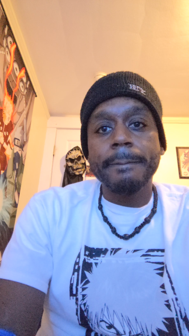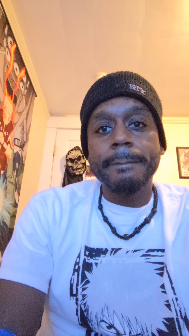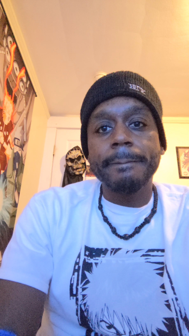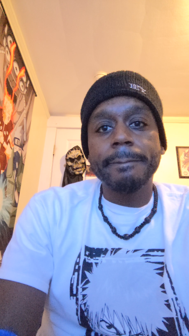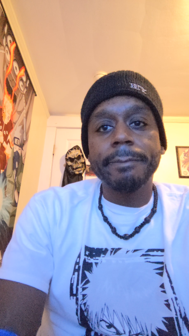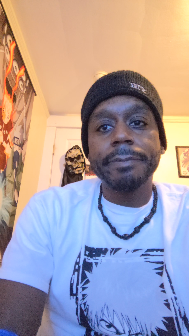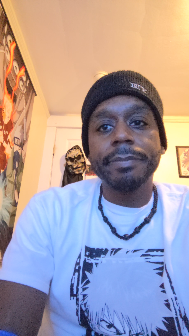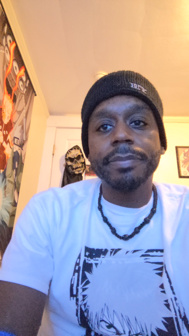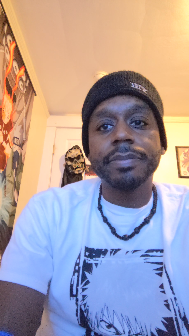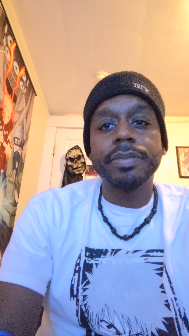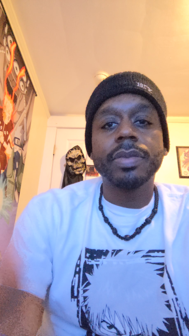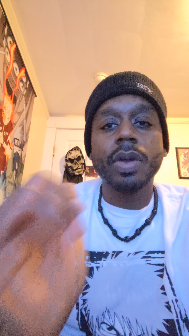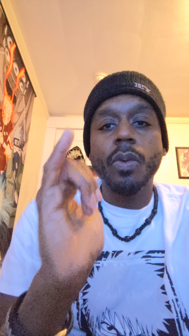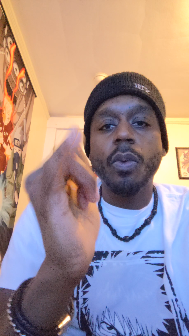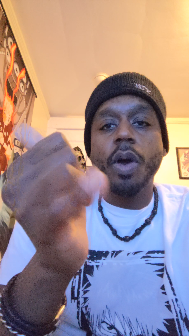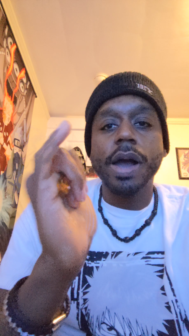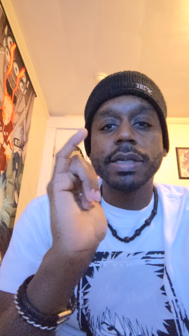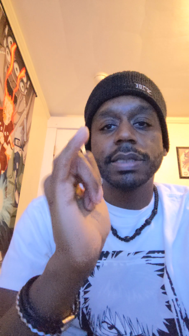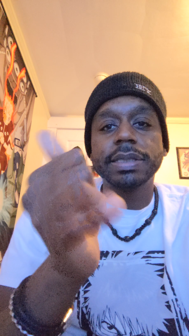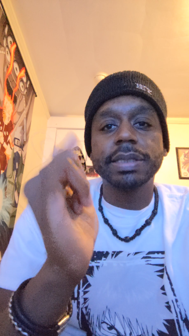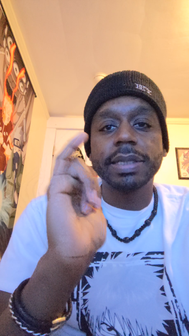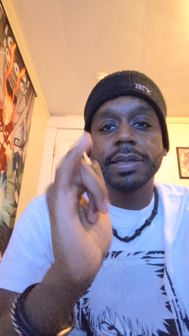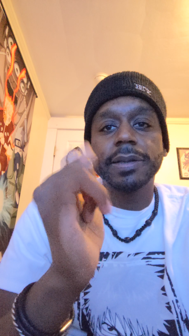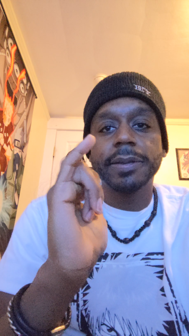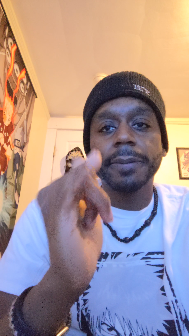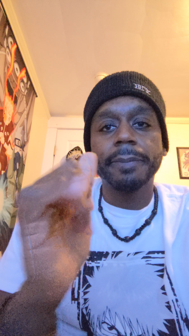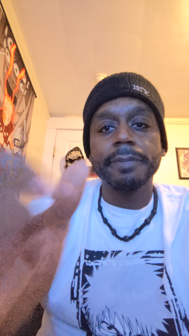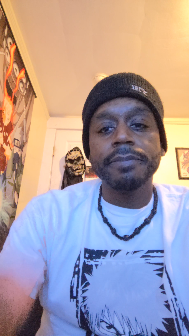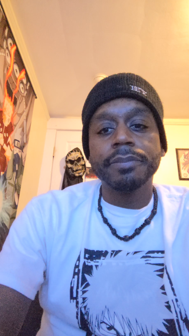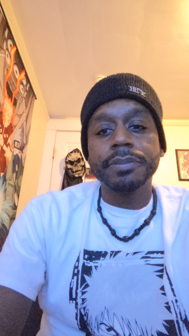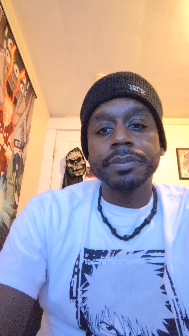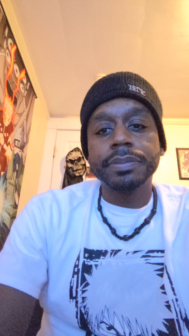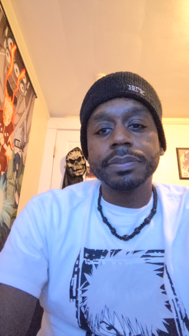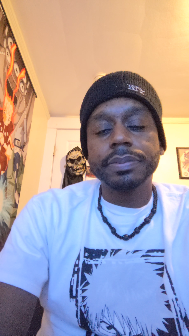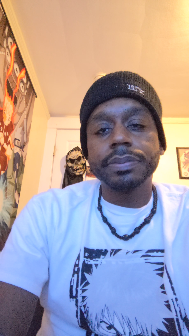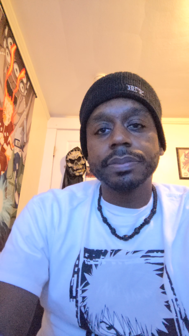rocking chair